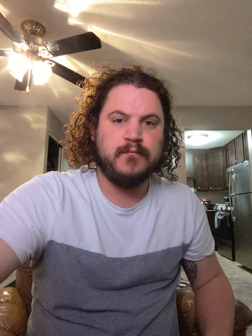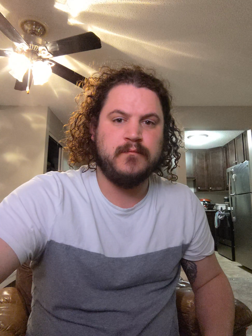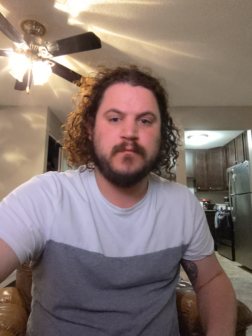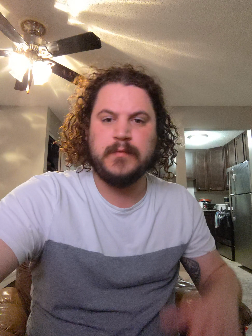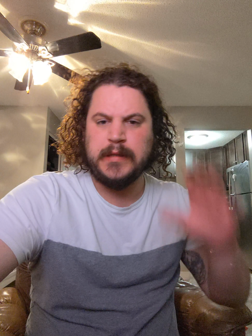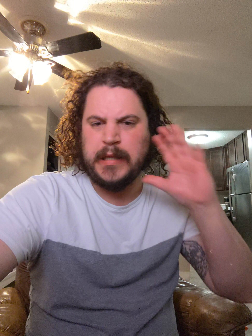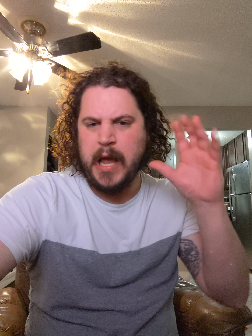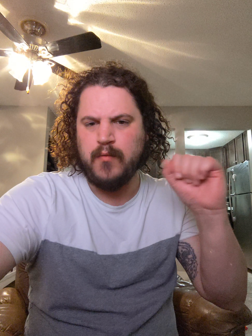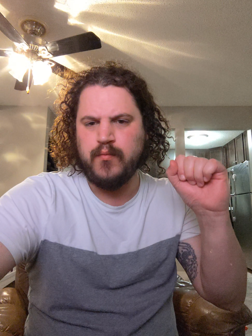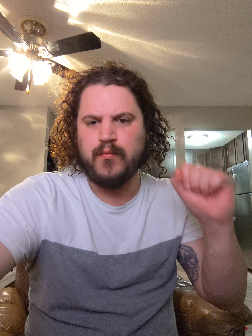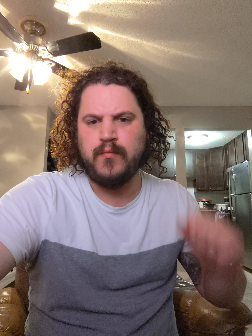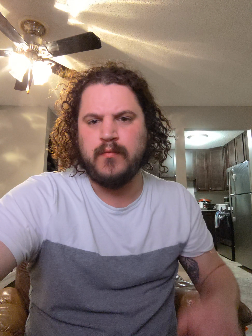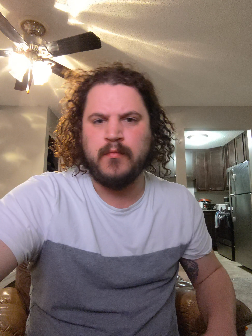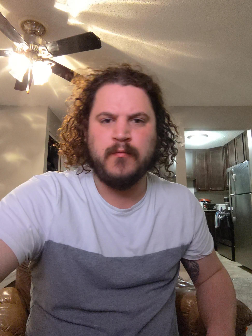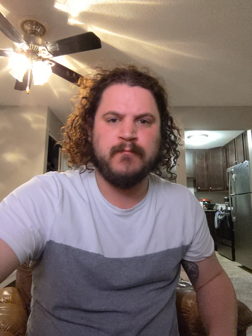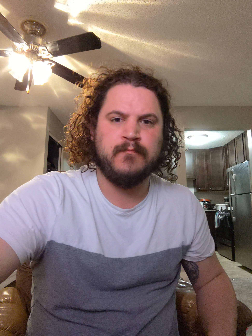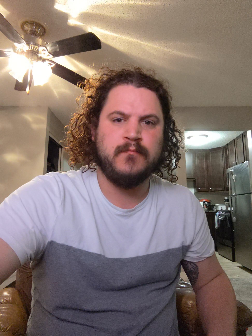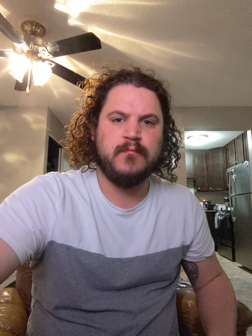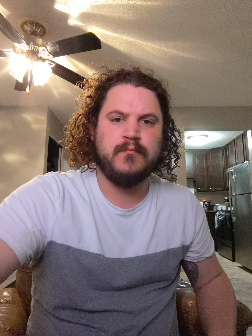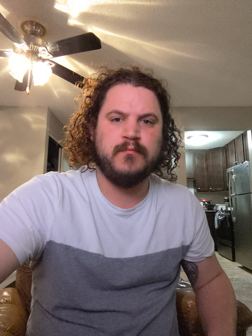loud